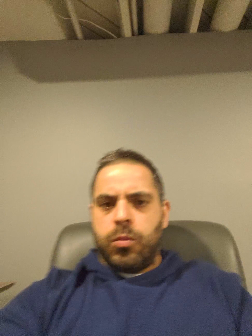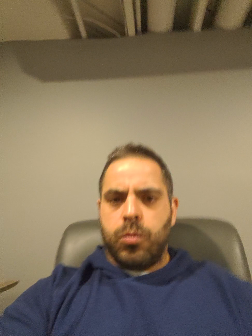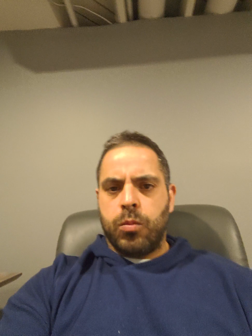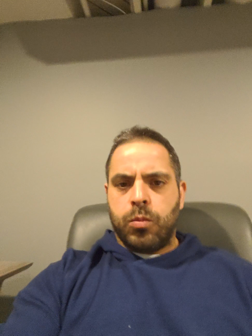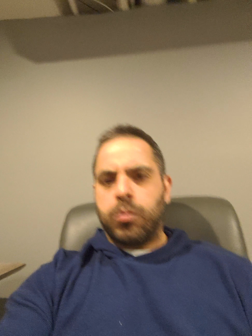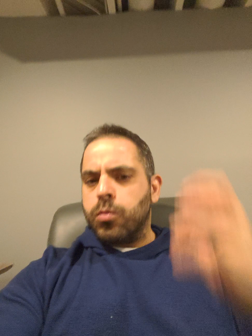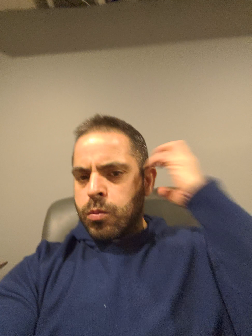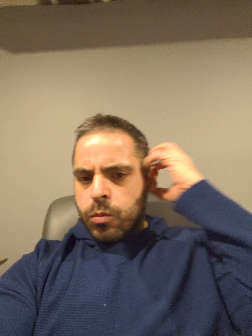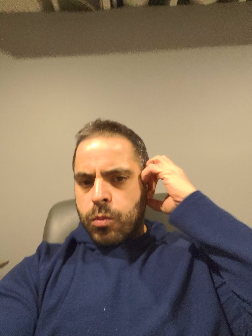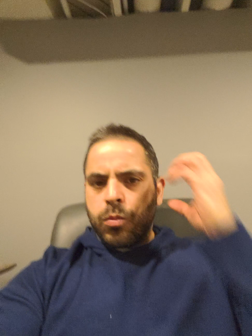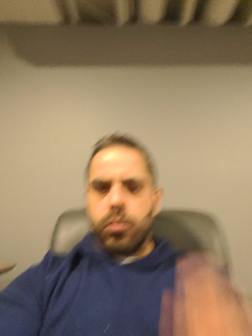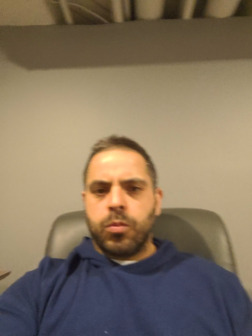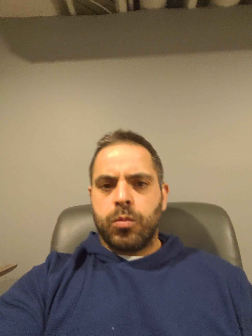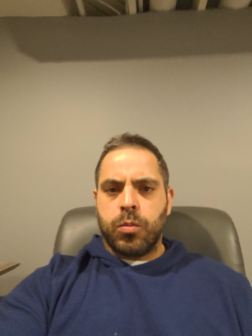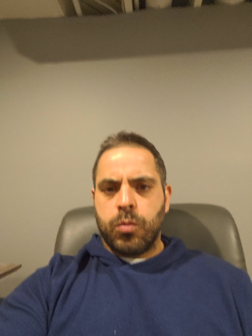radio